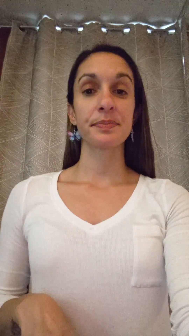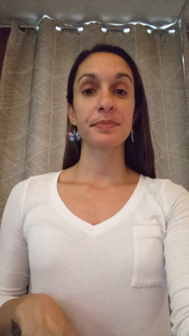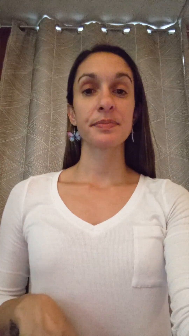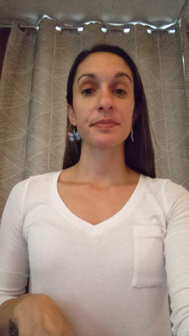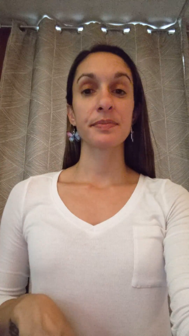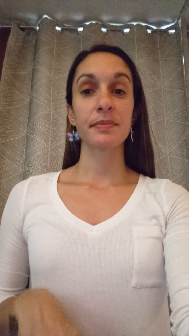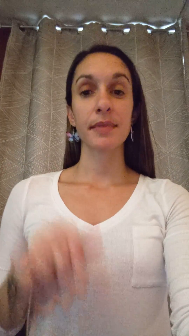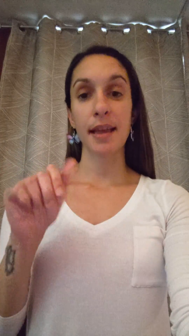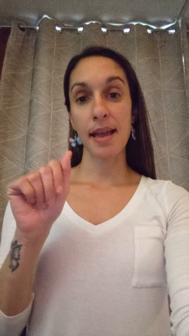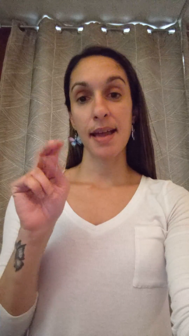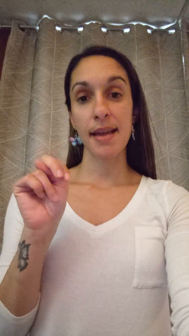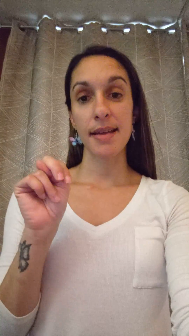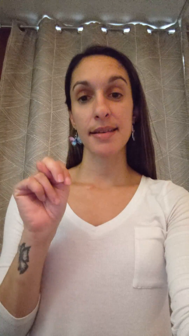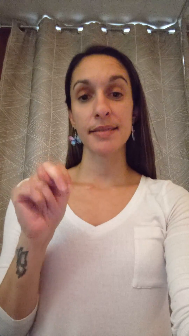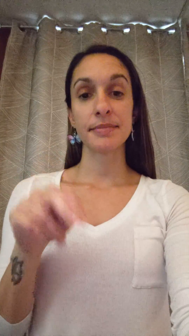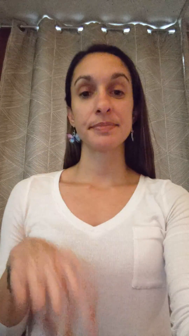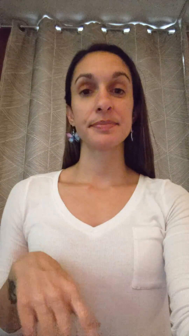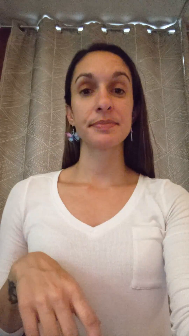an